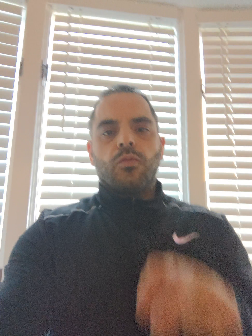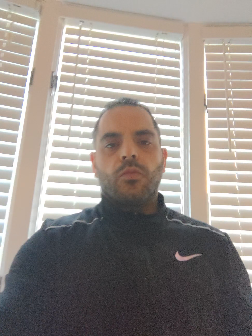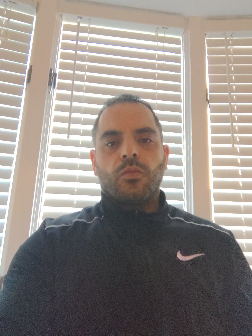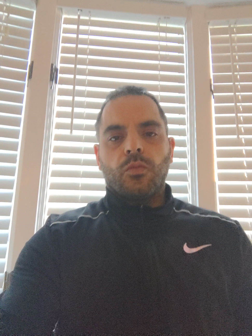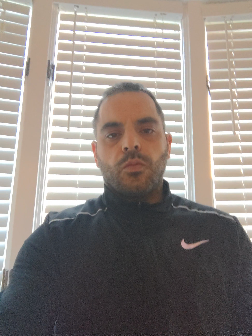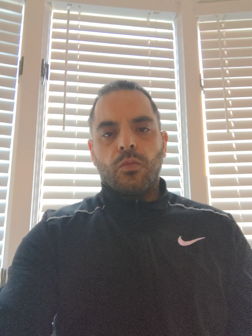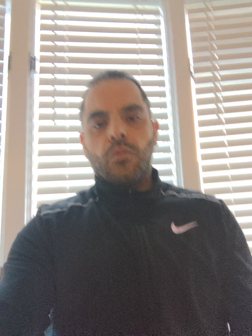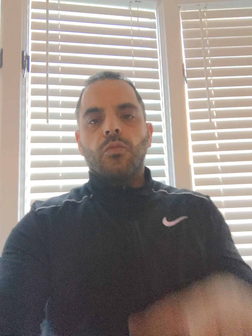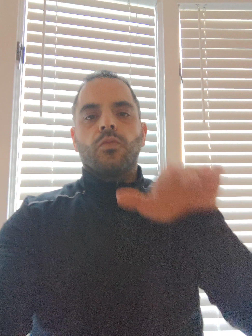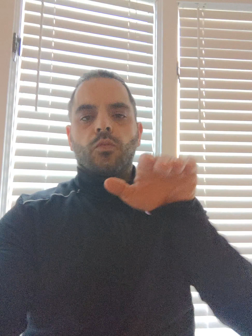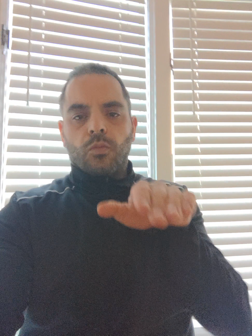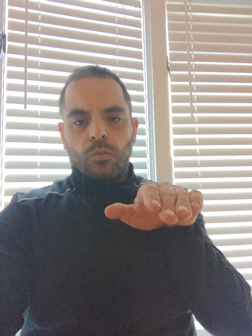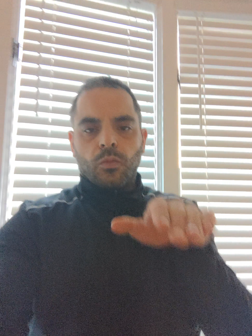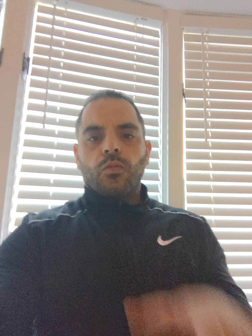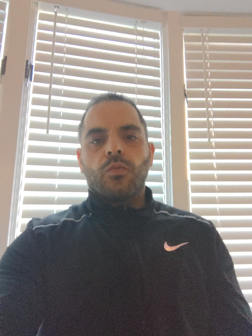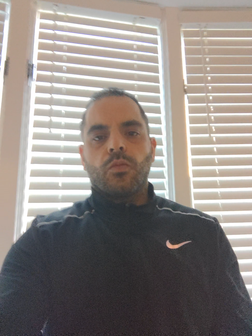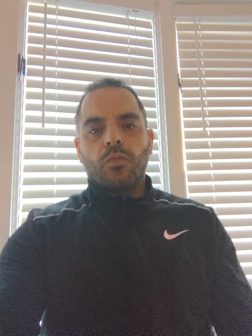child